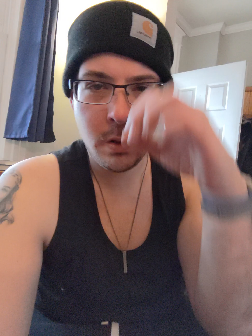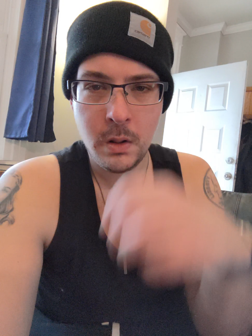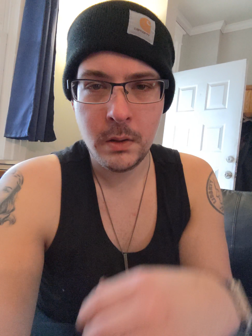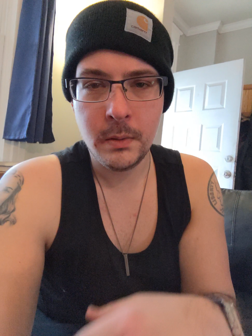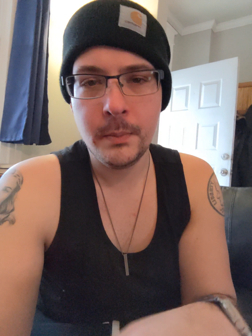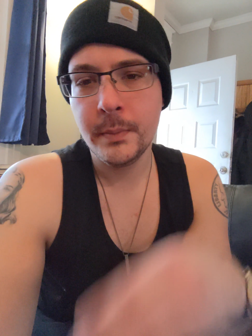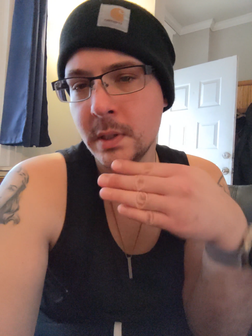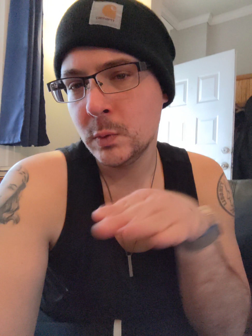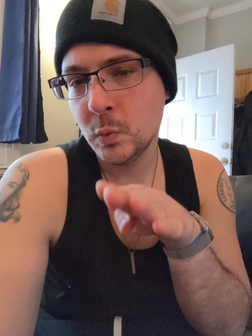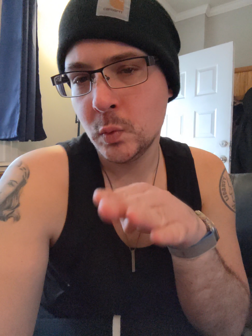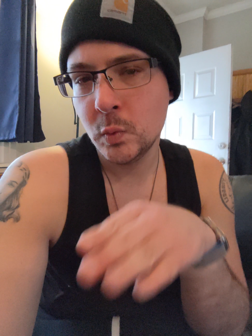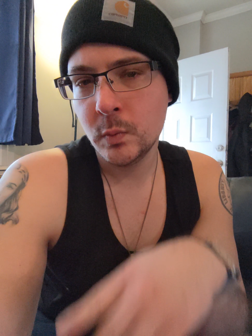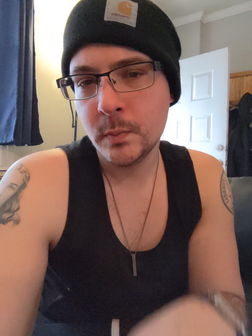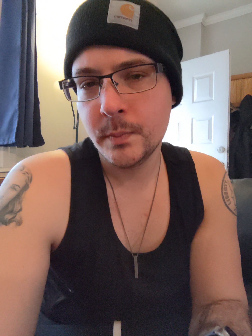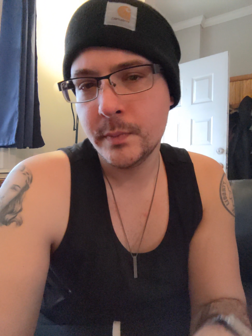into